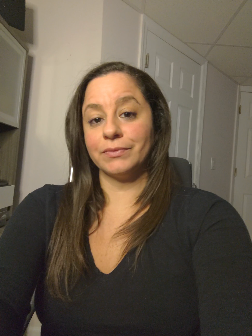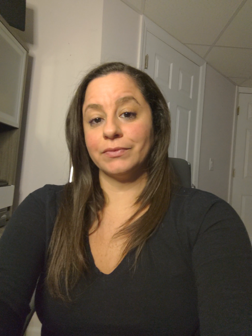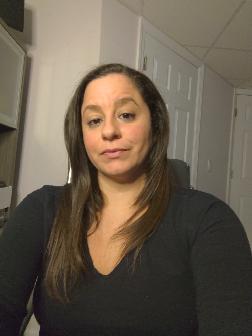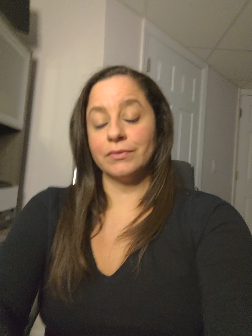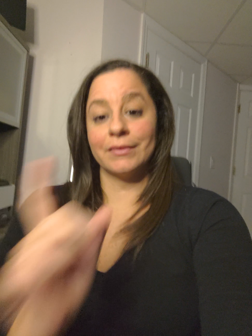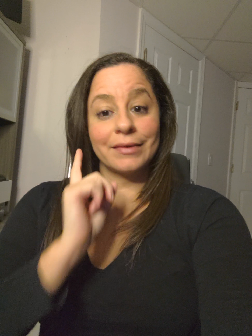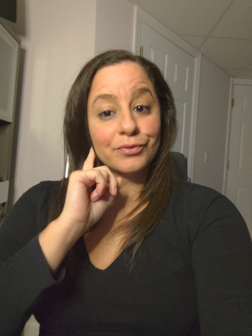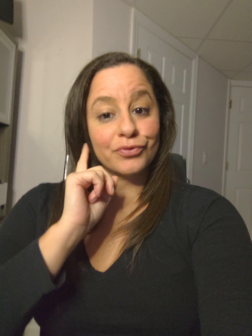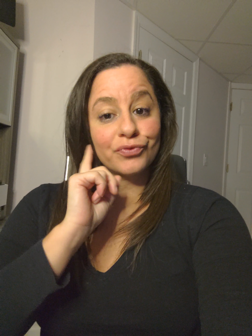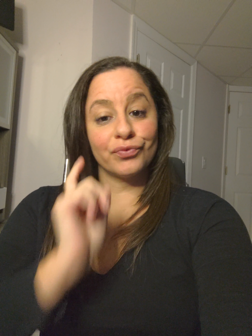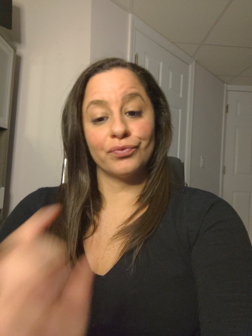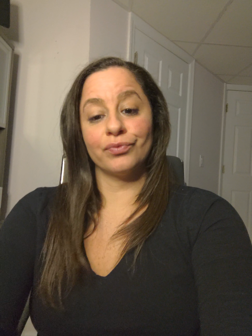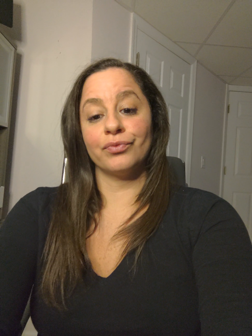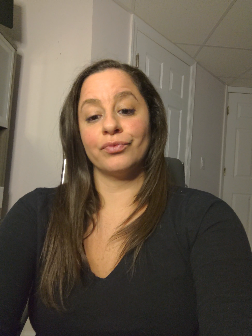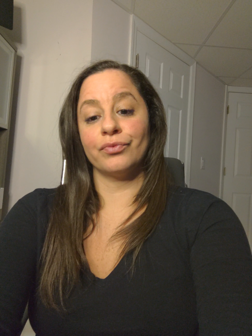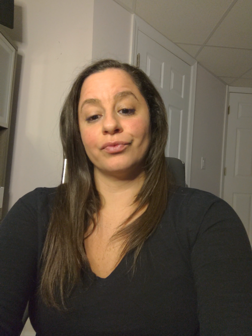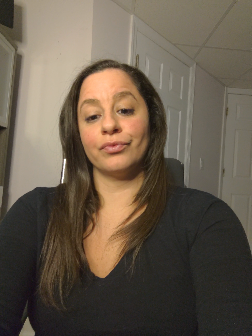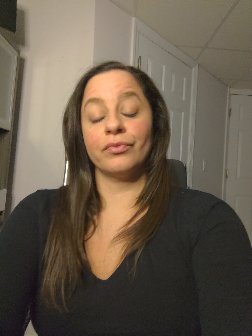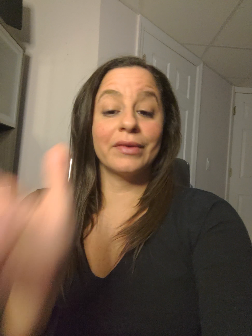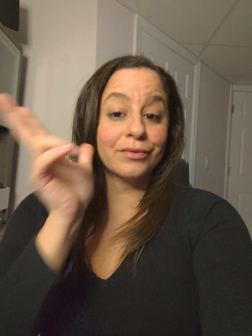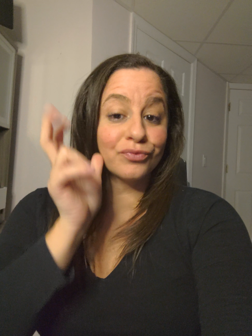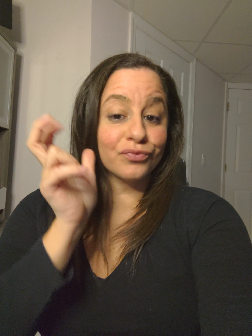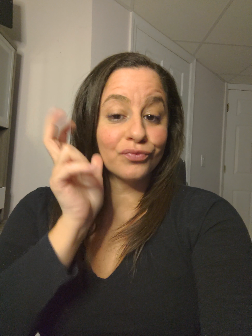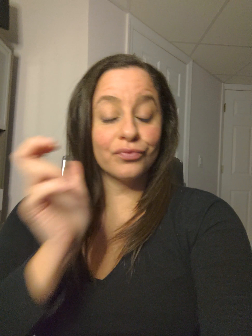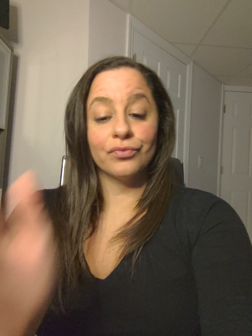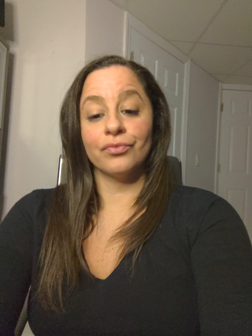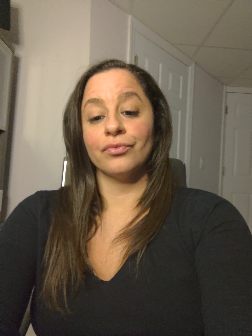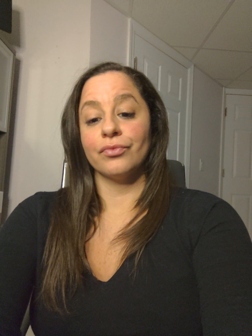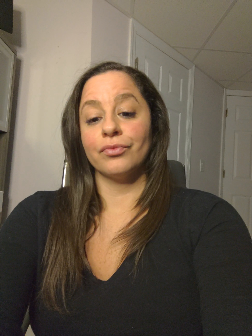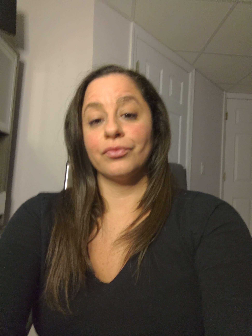hear